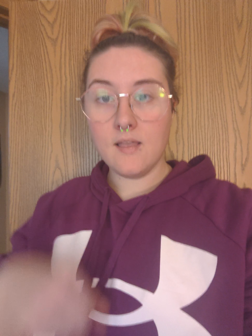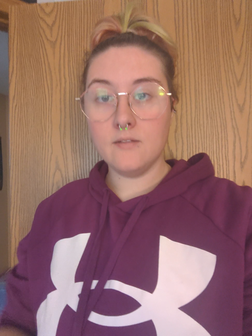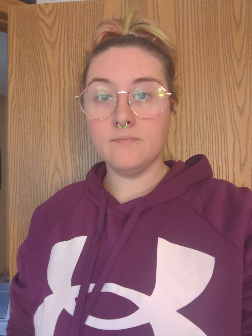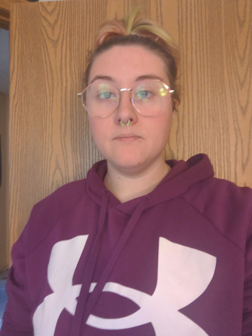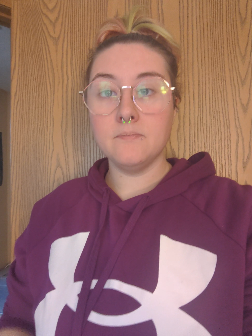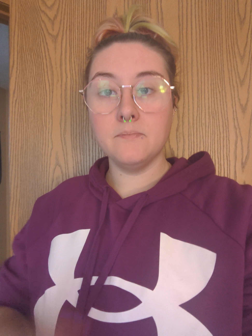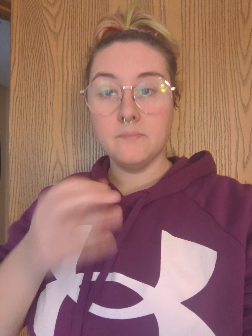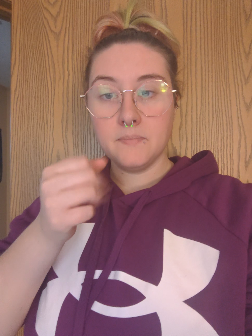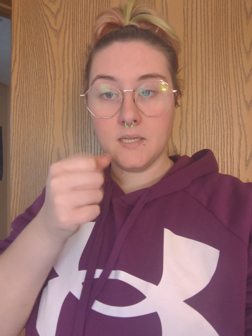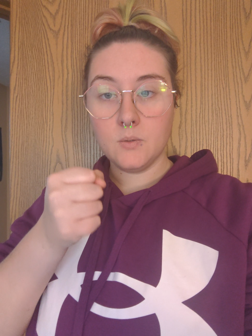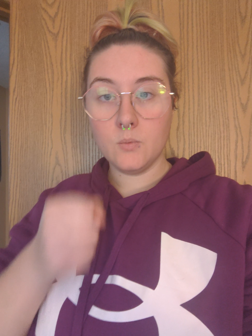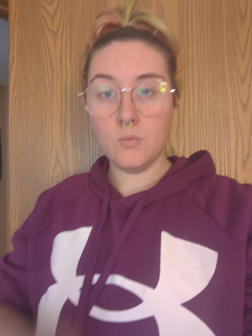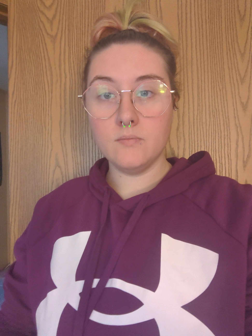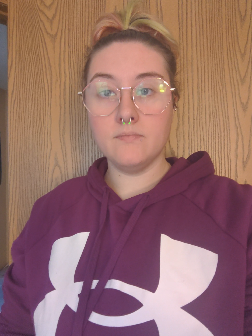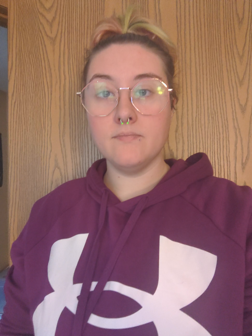milk